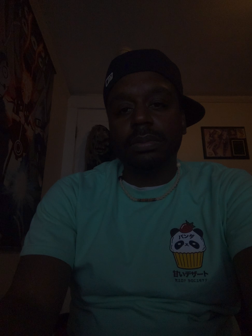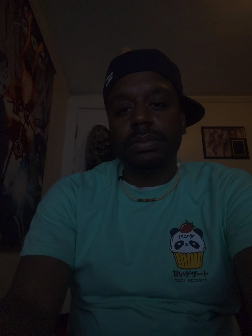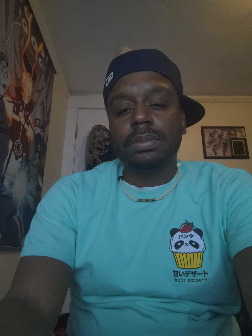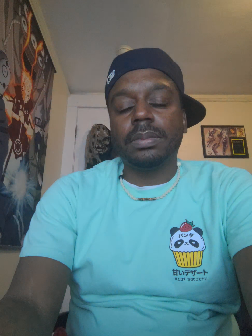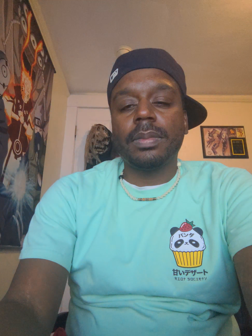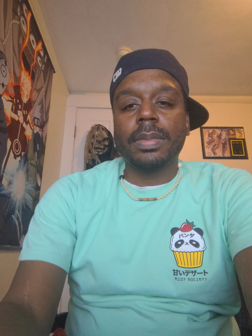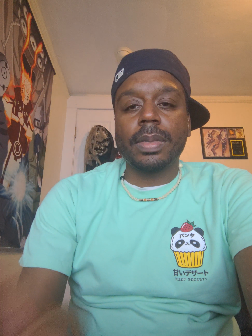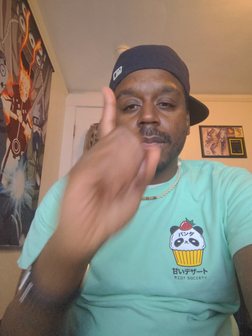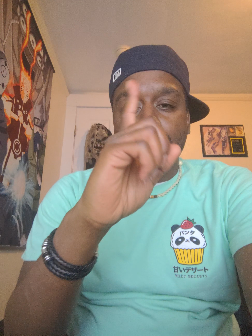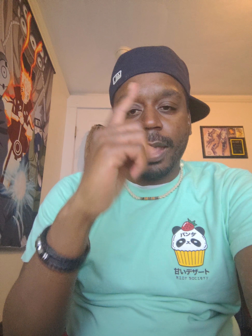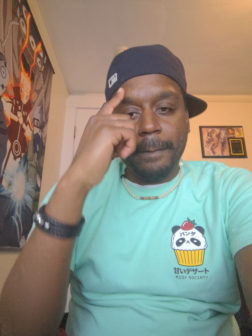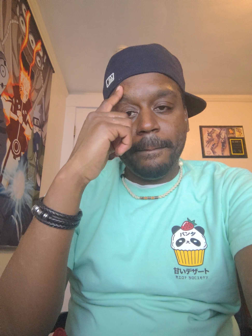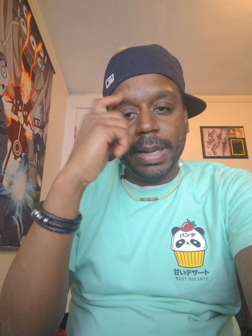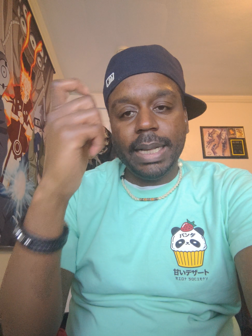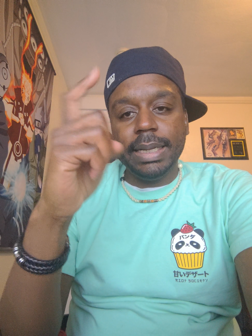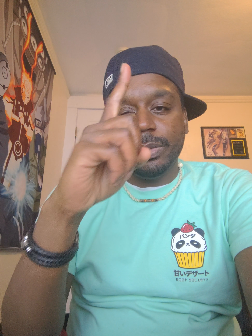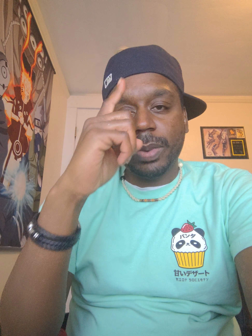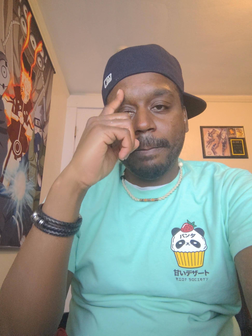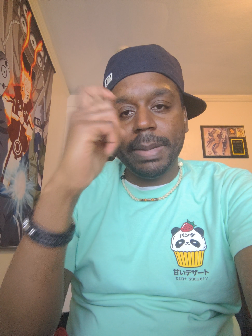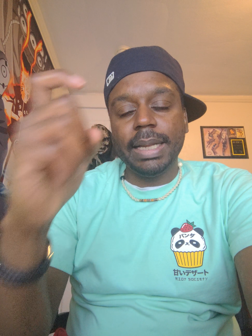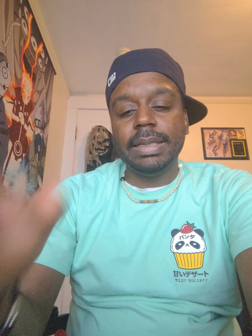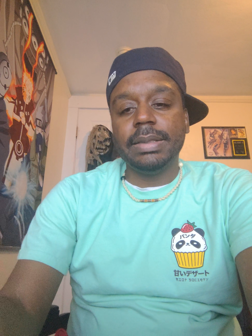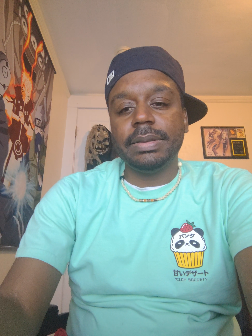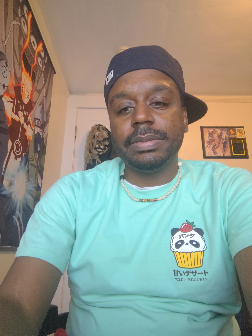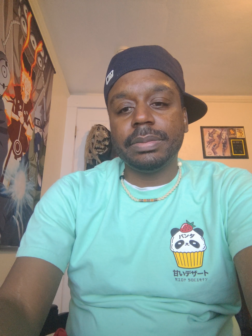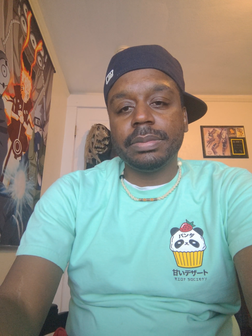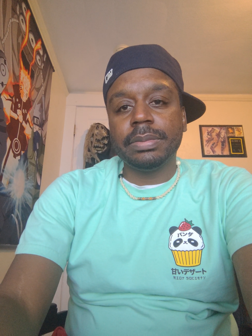penny